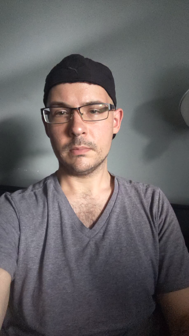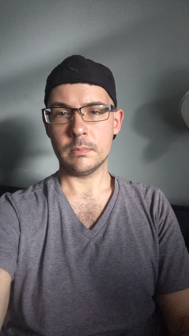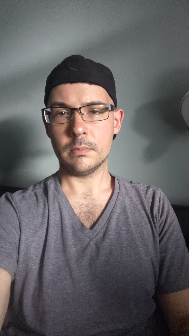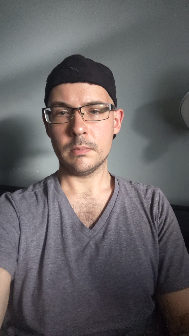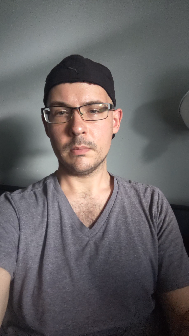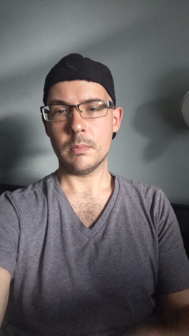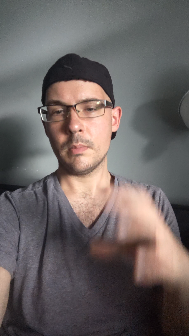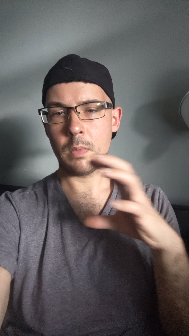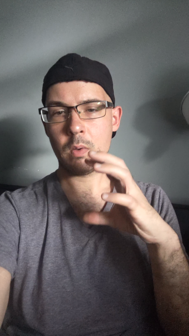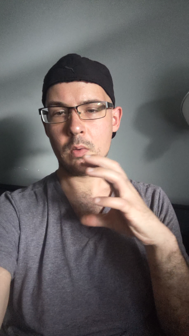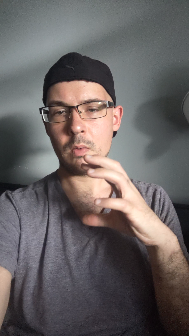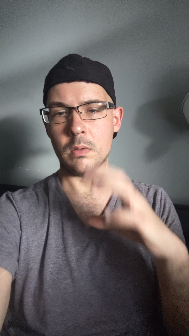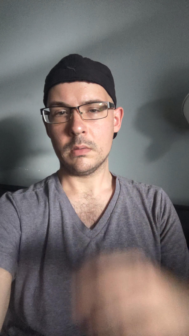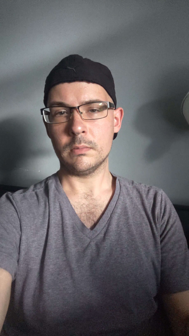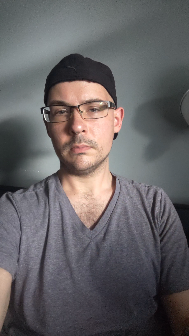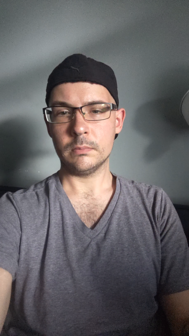ball